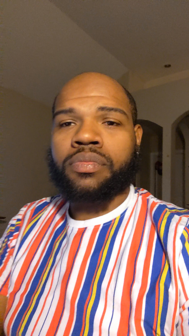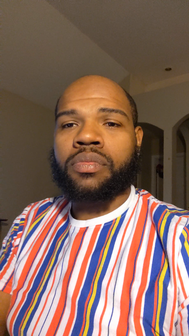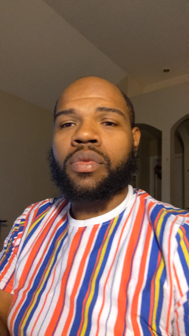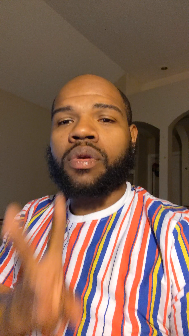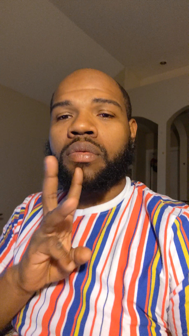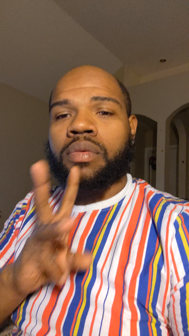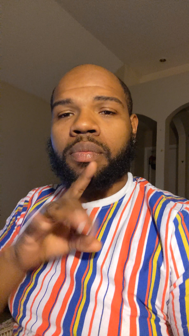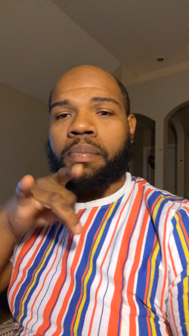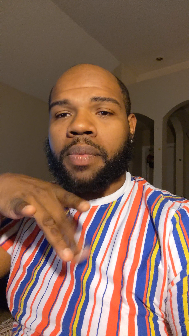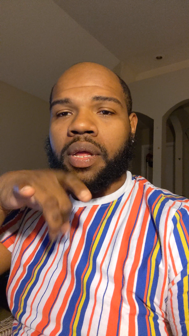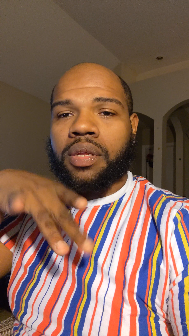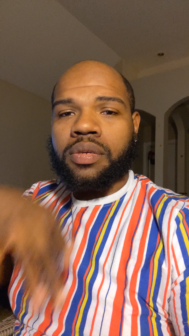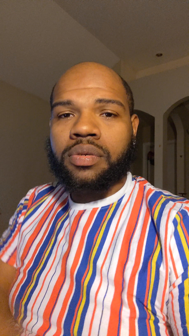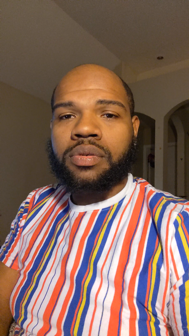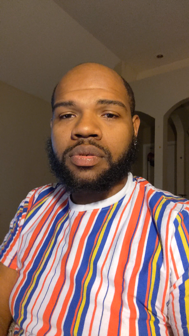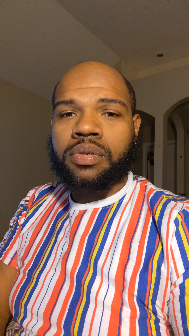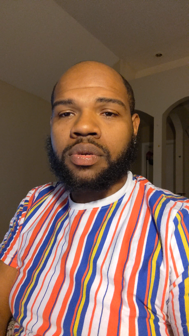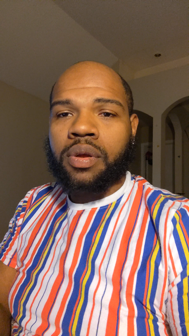melon